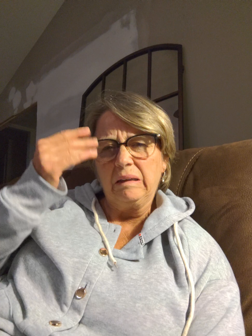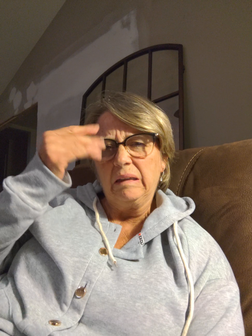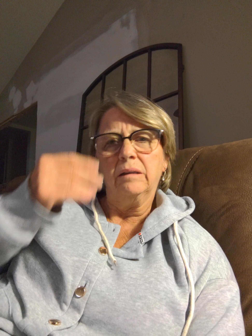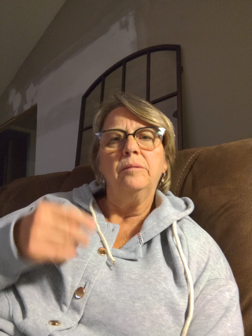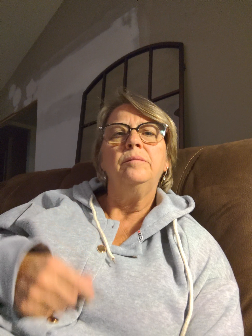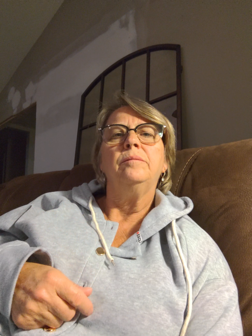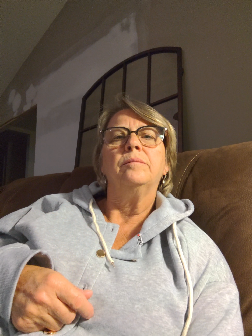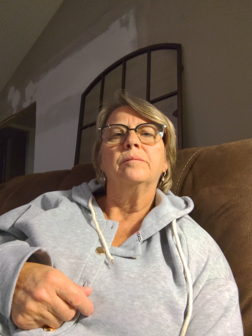think